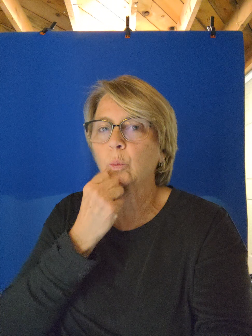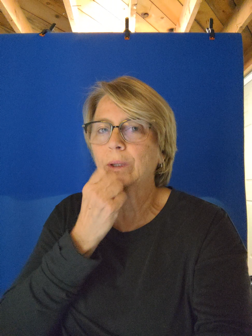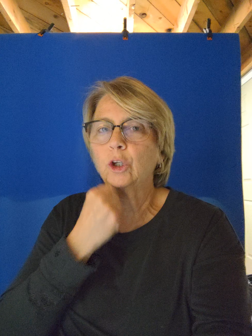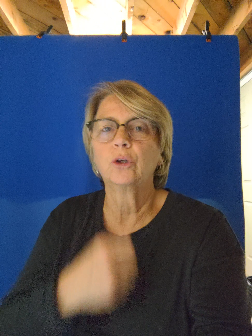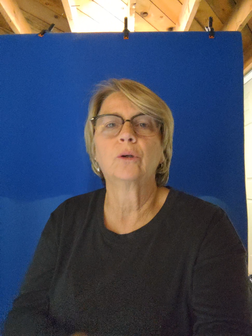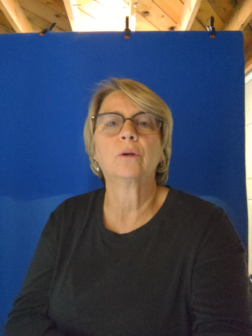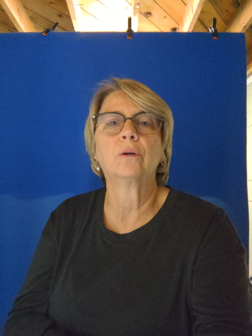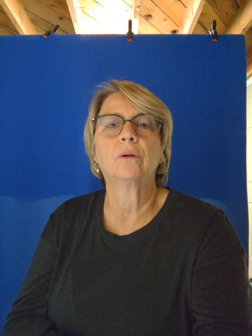underwear